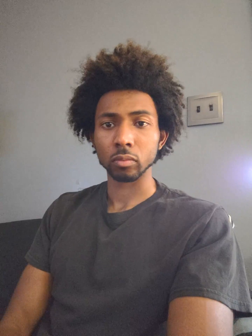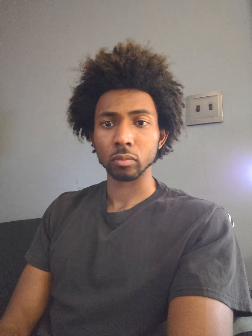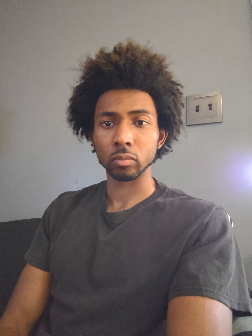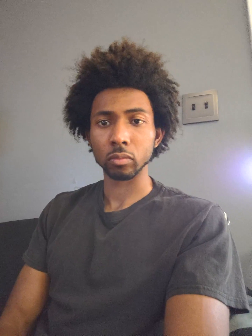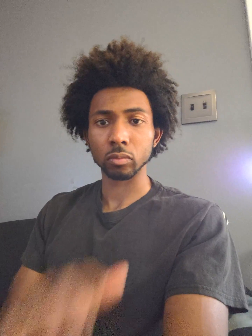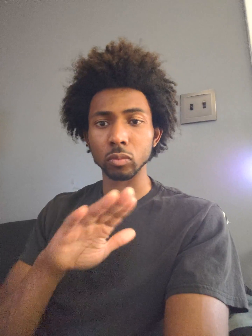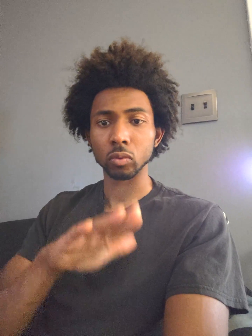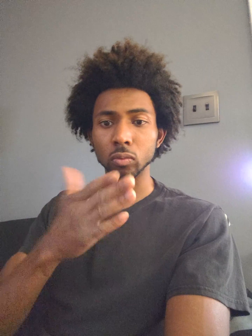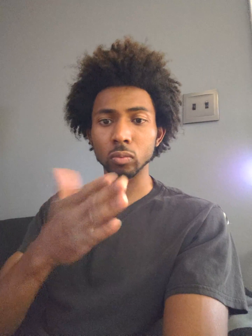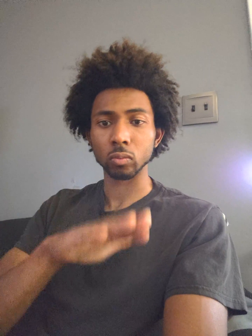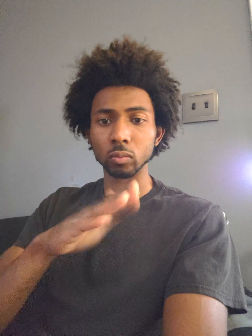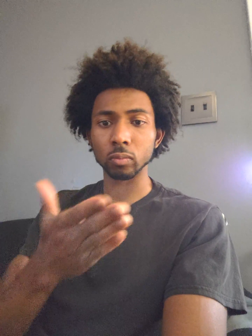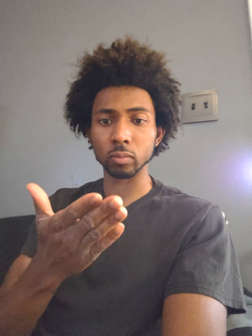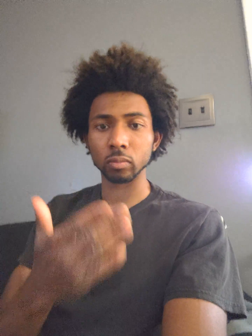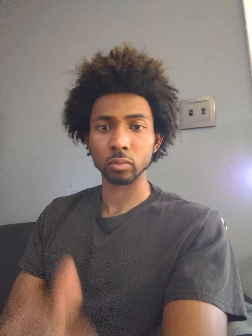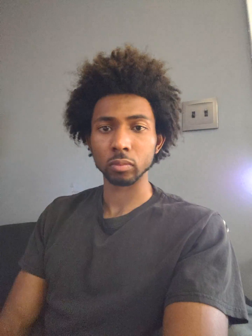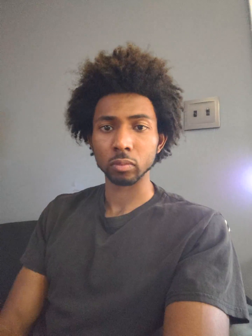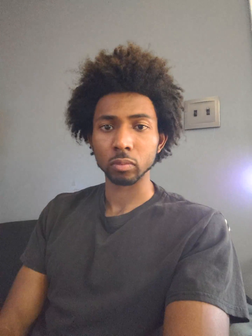kitchen